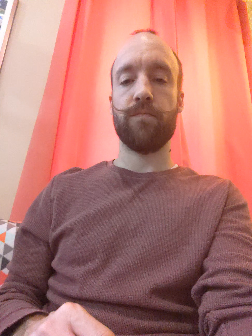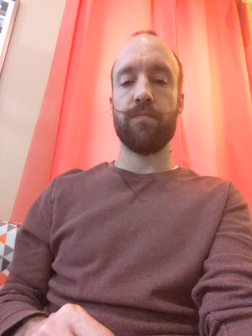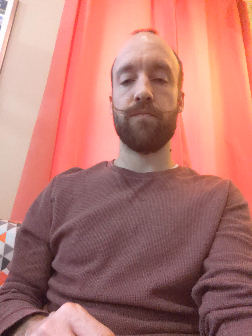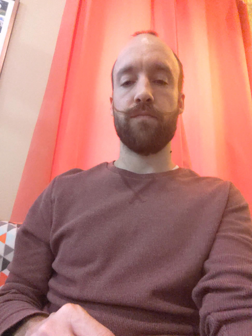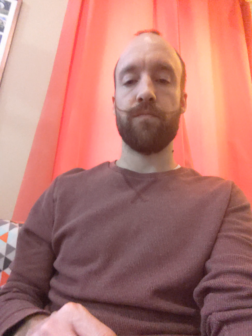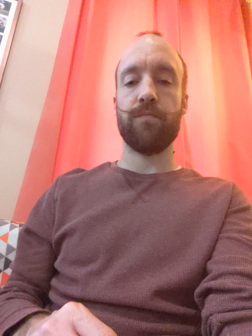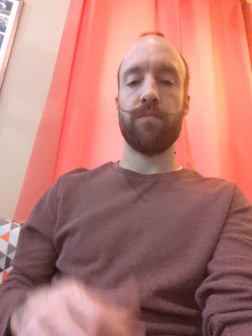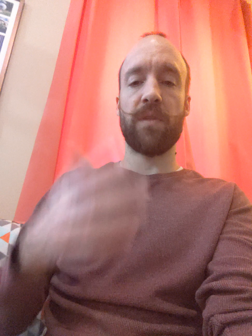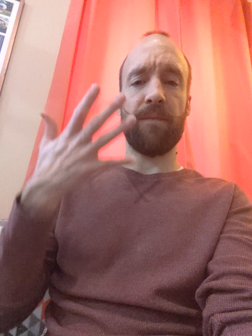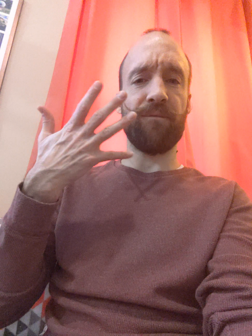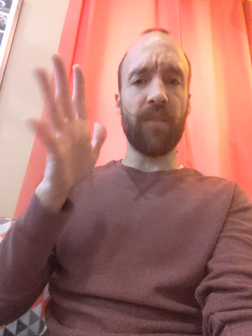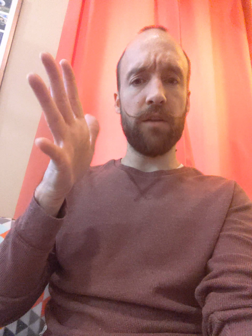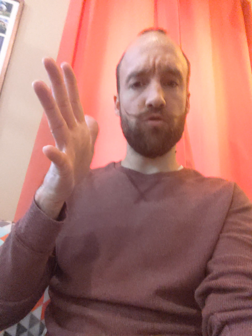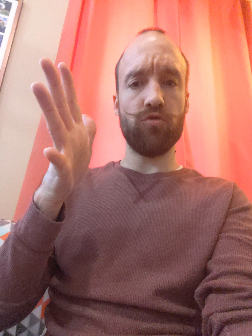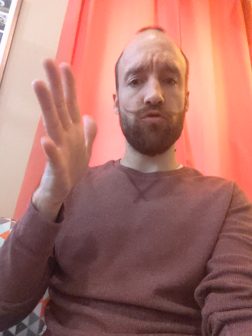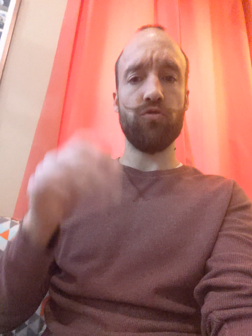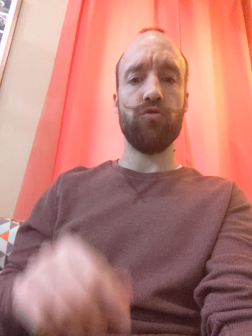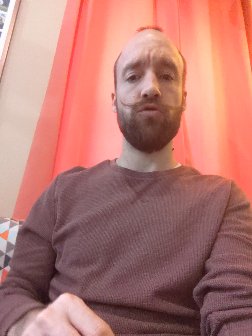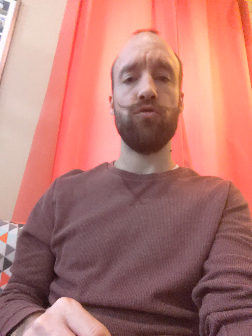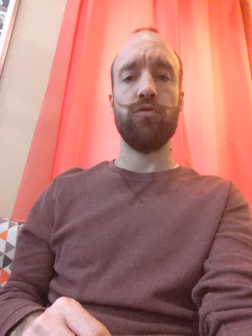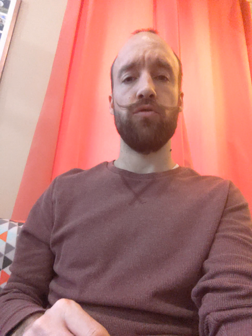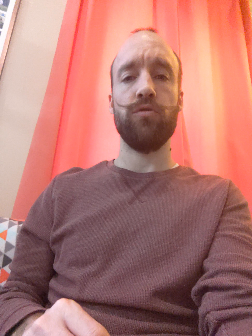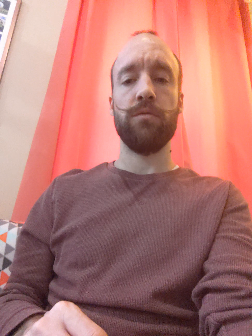finish